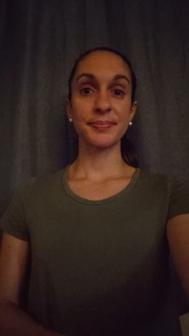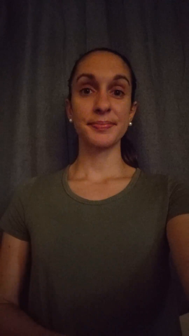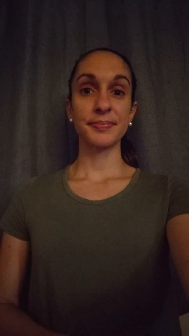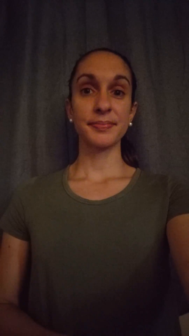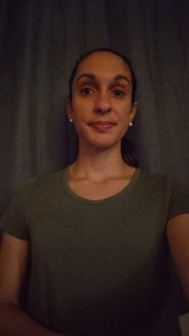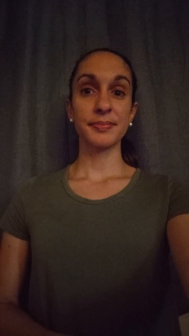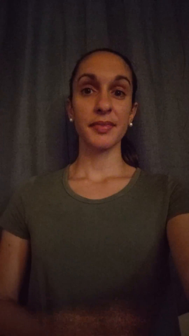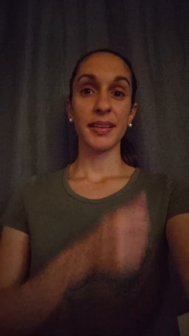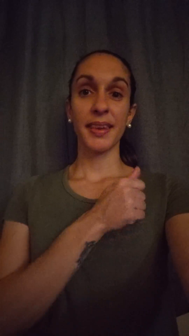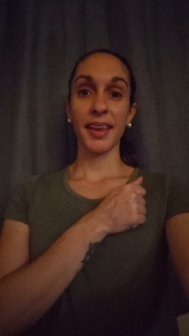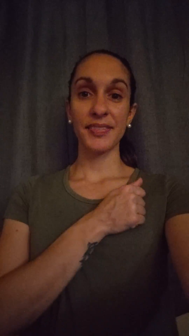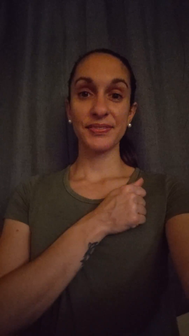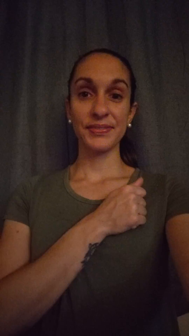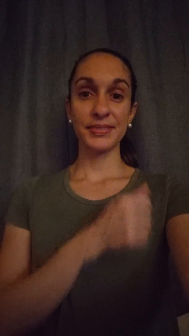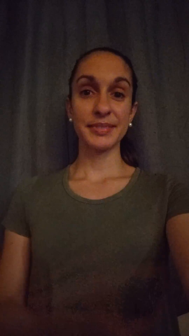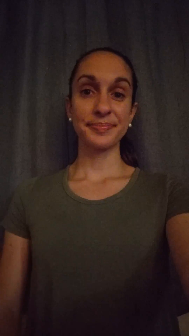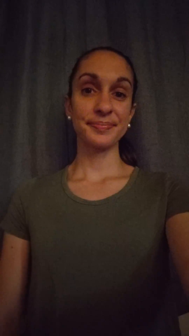love